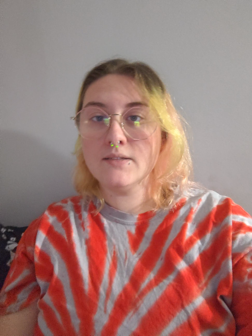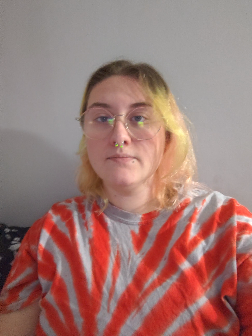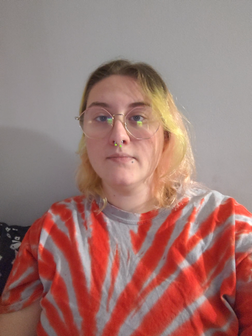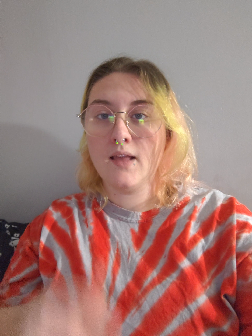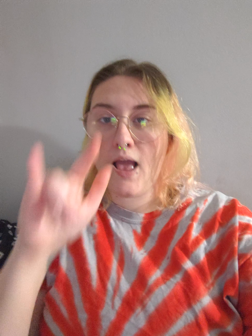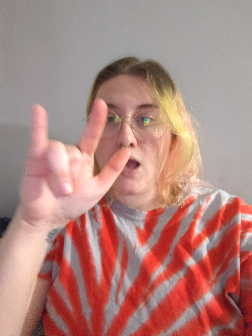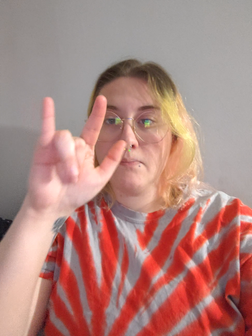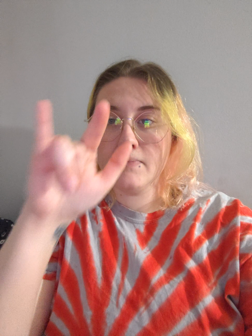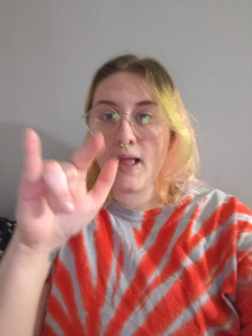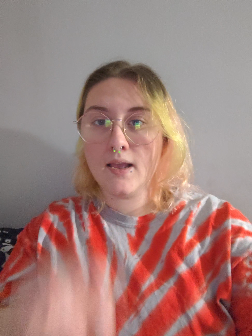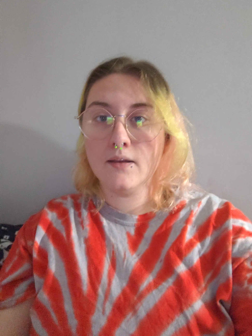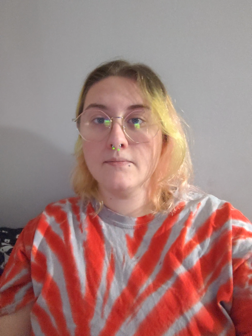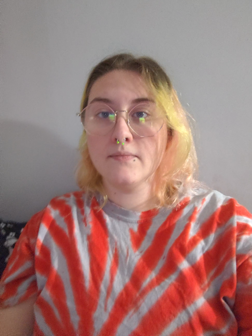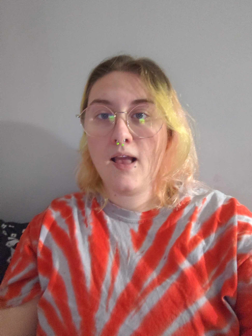airplane